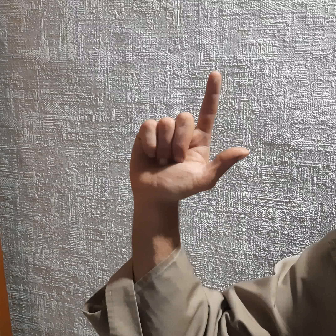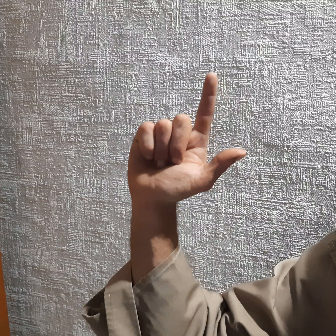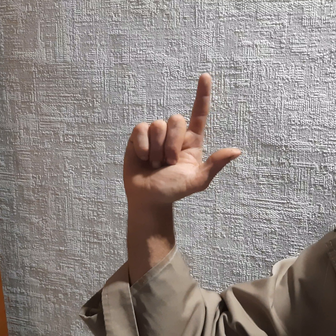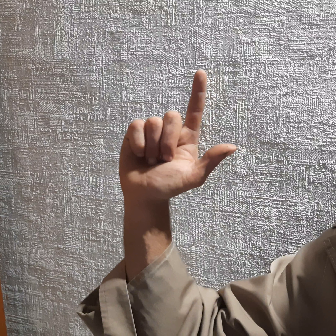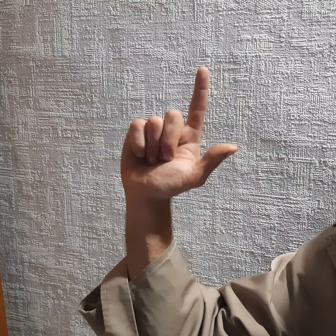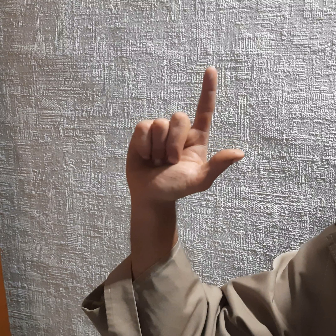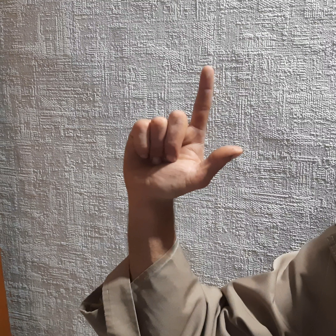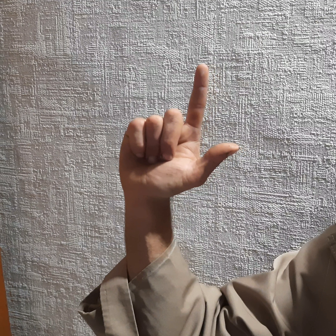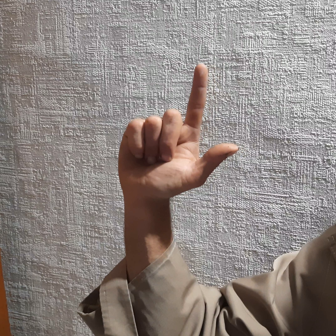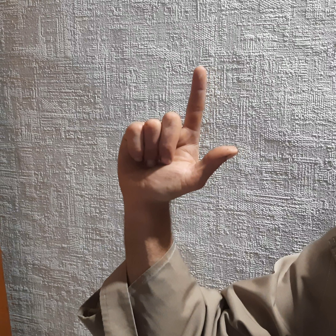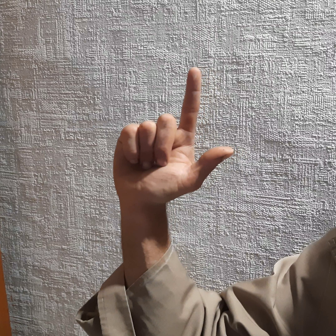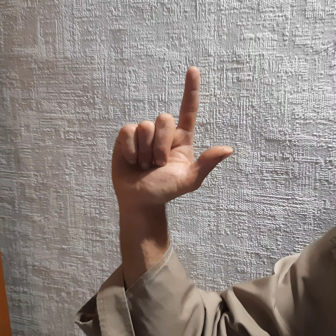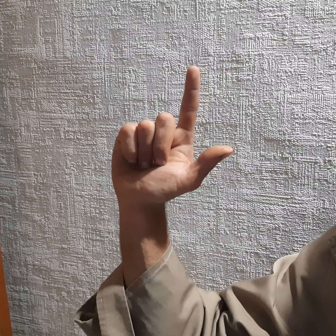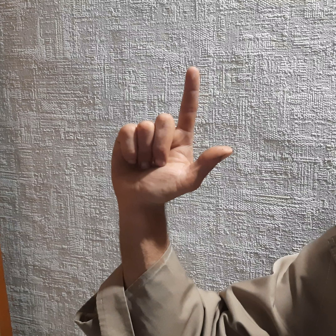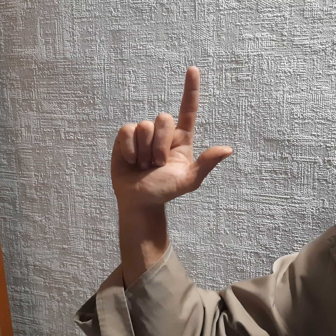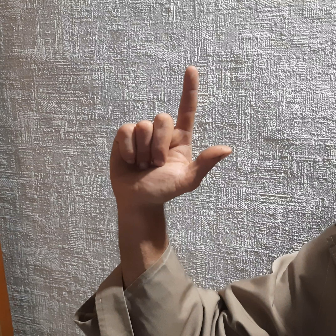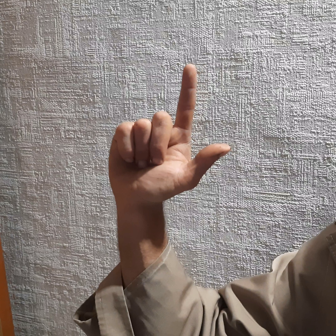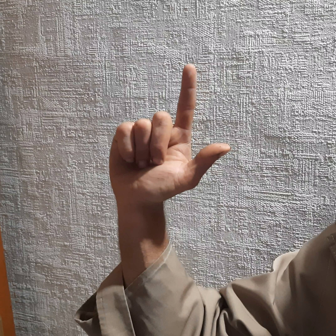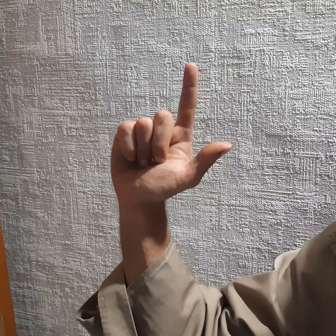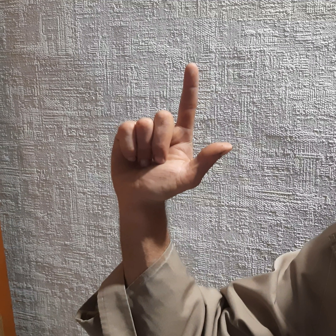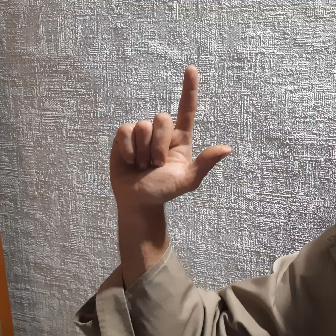Ь